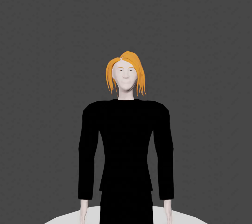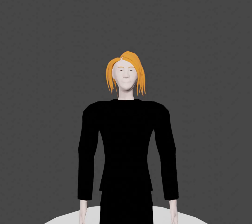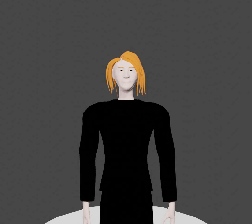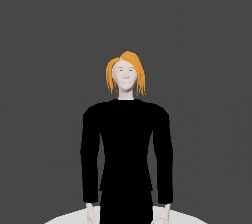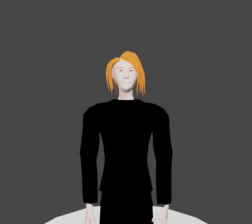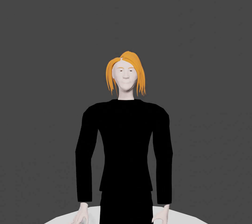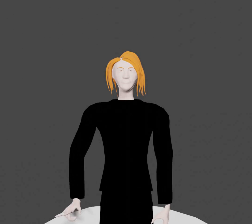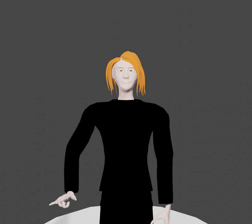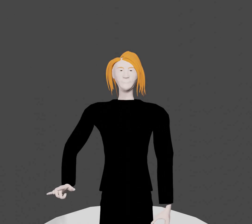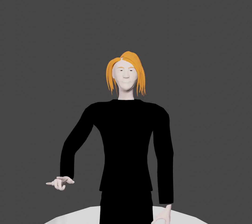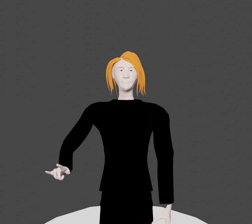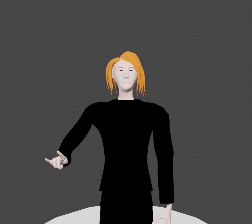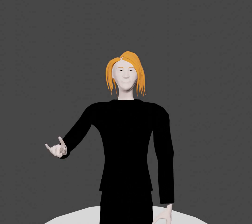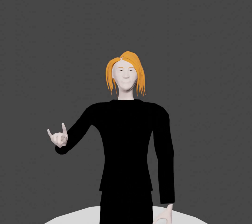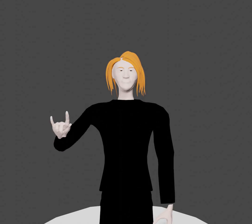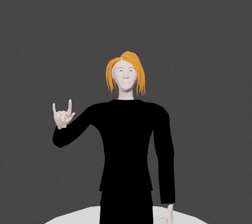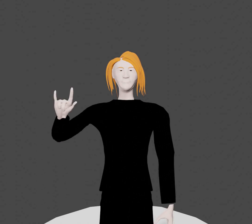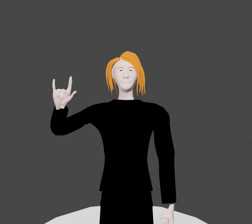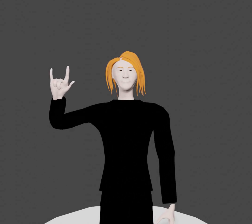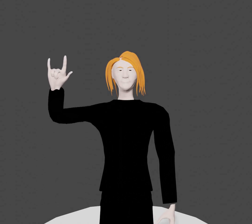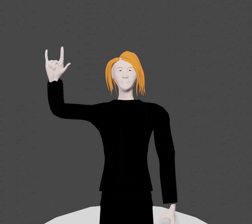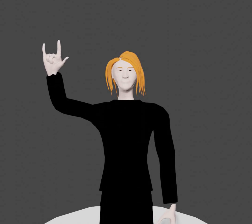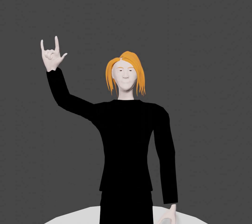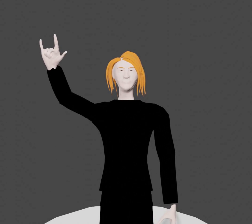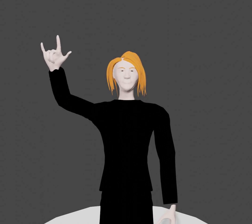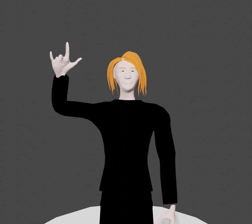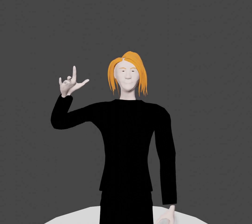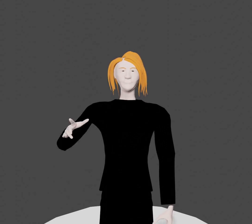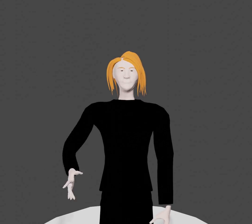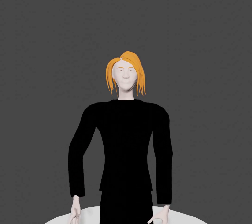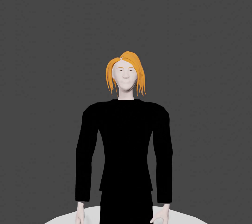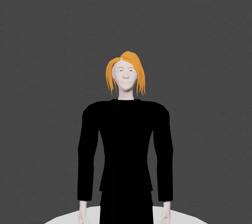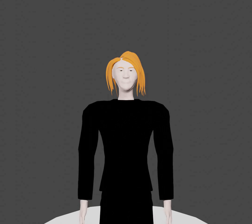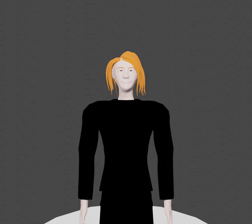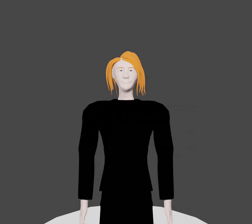Ascend Plane